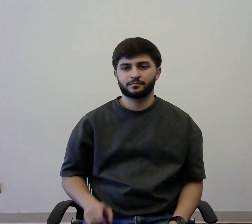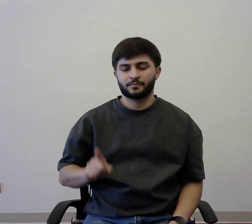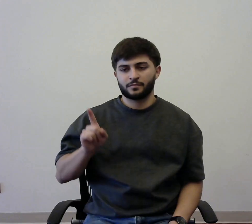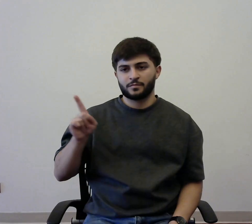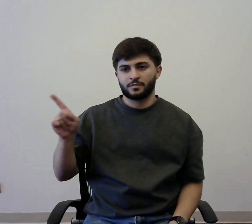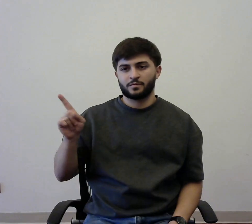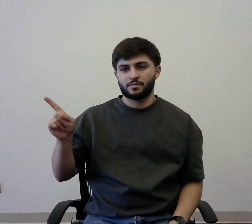onun